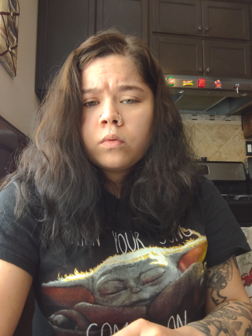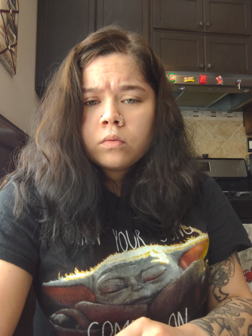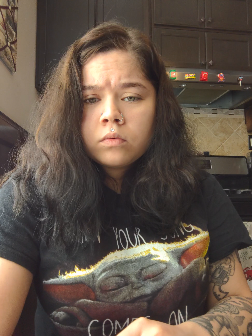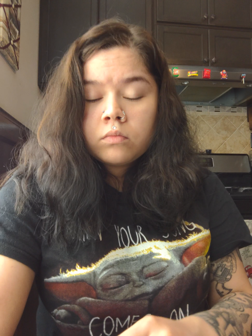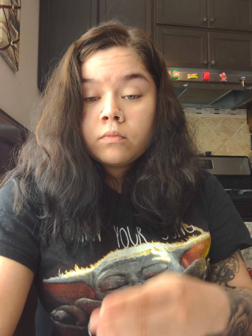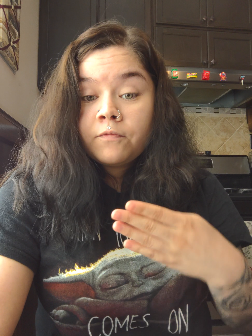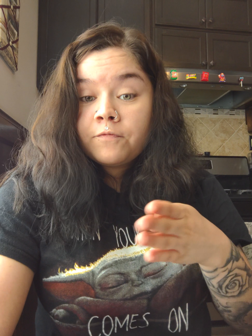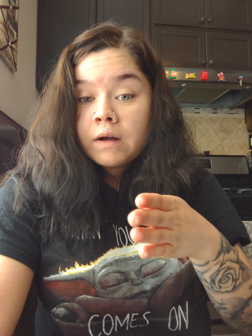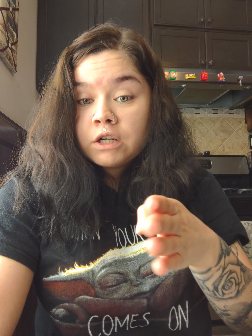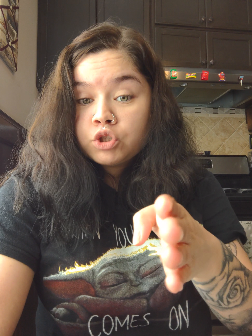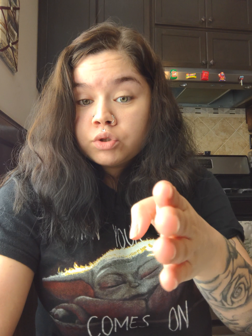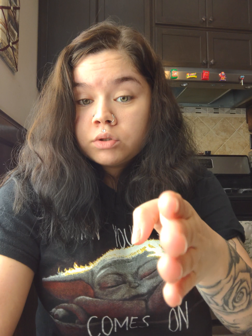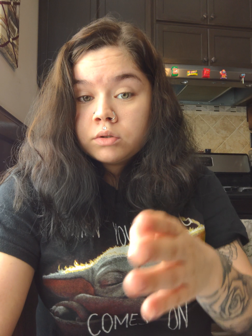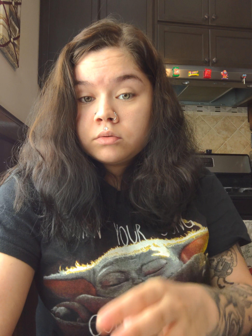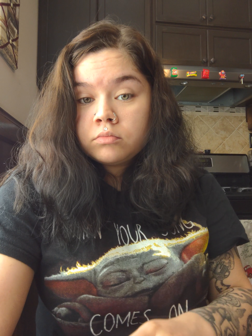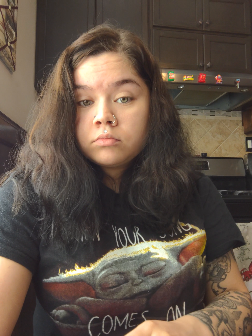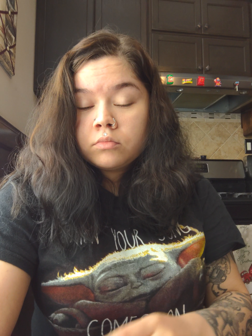fish